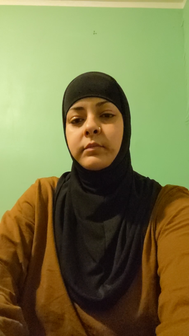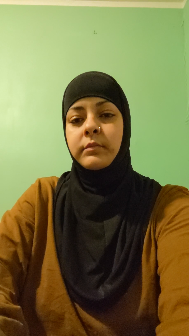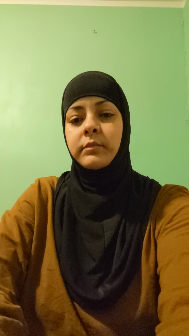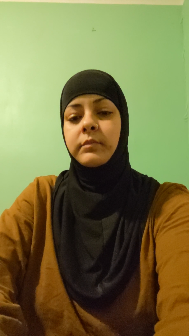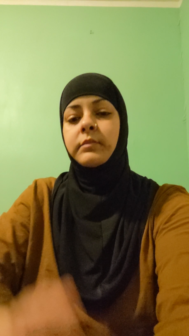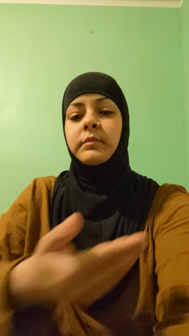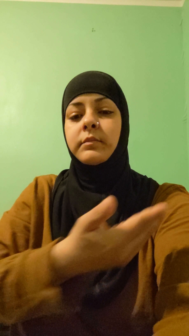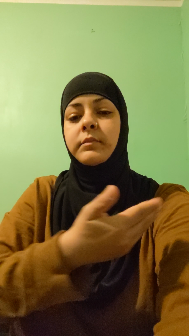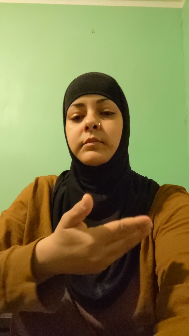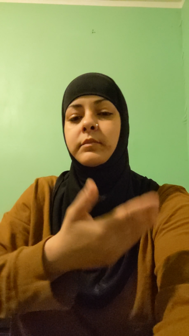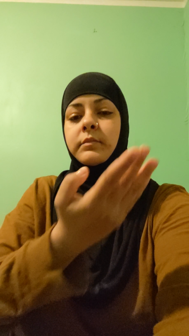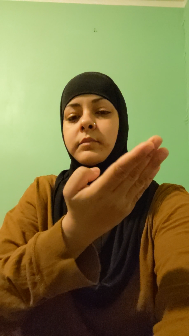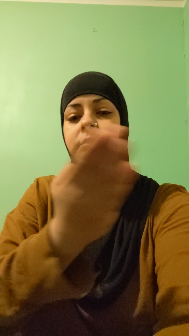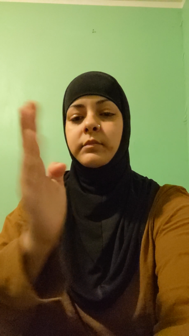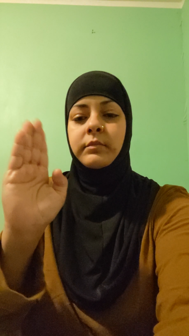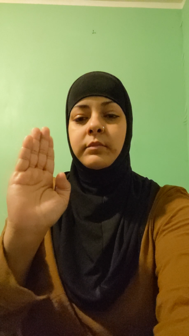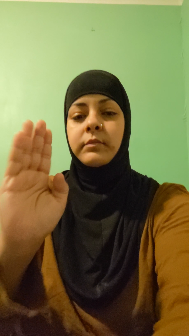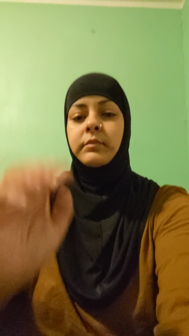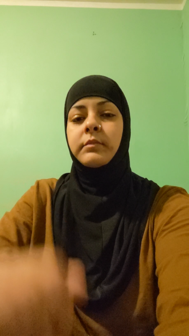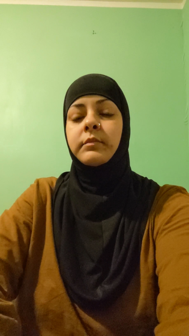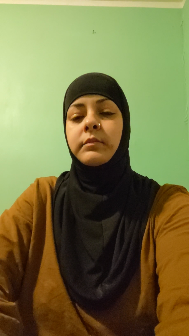crib